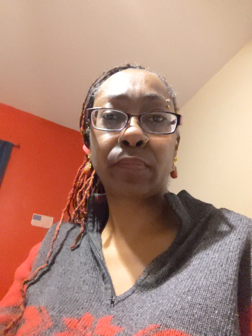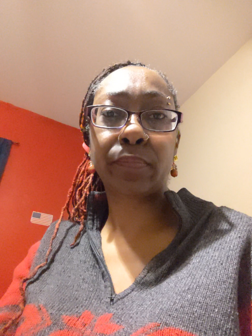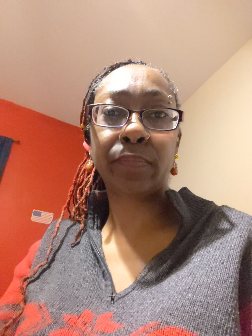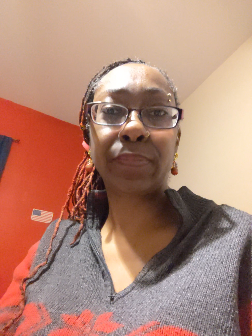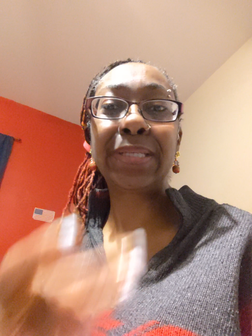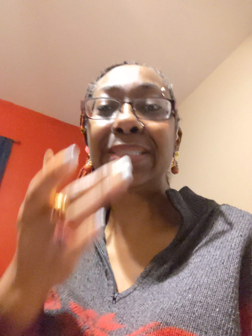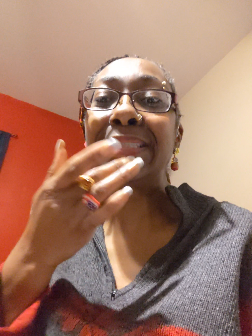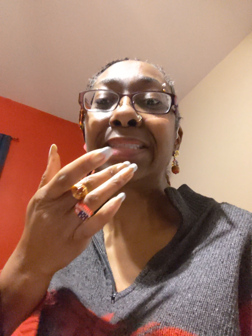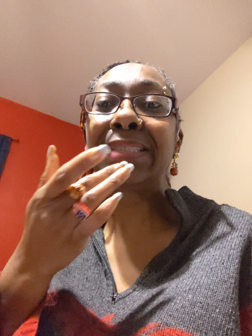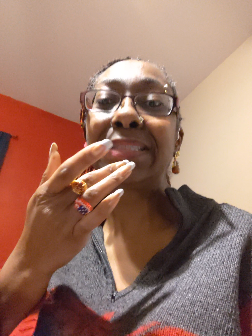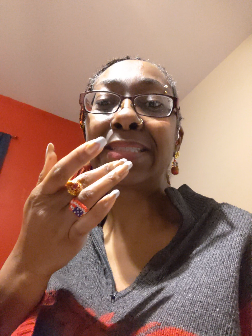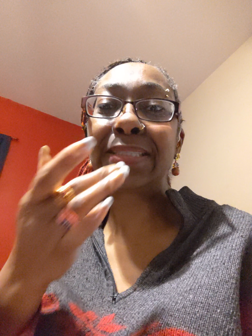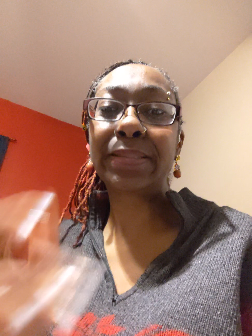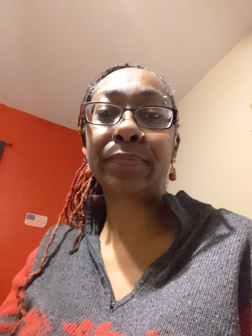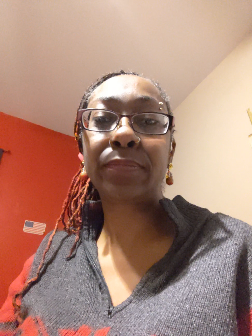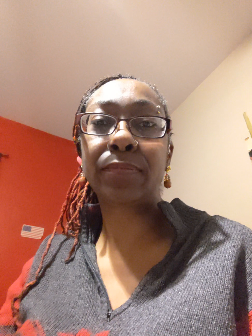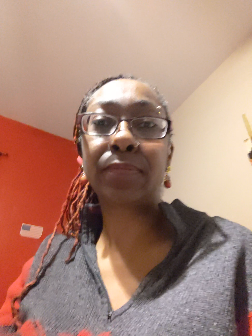taste